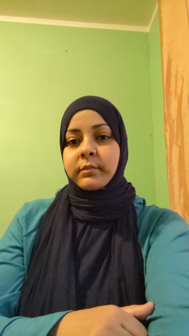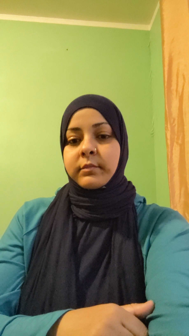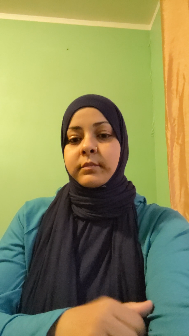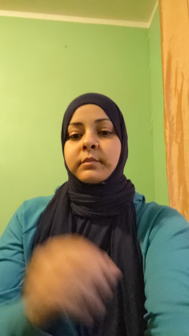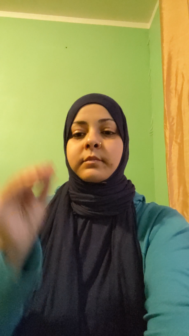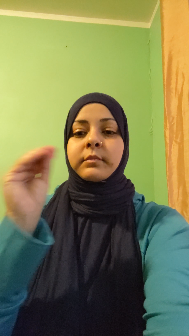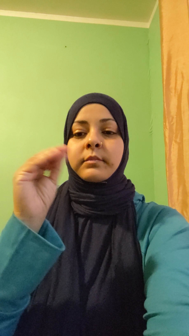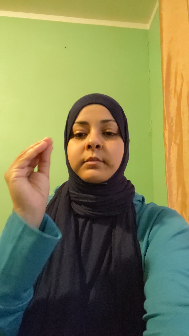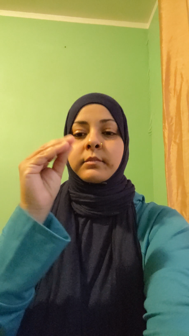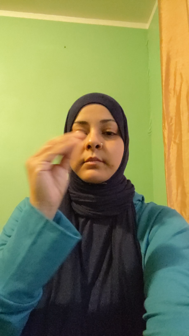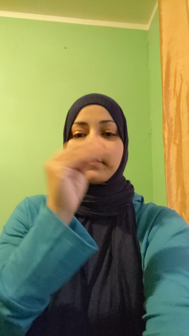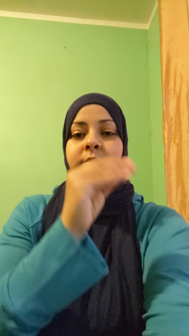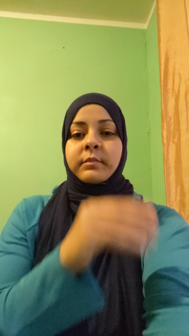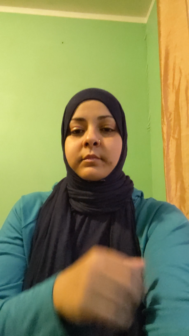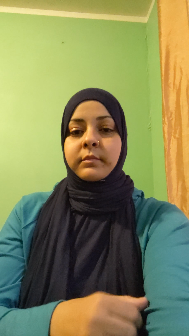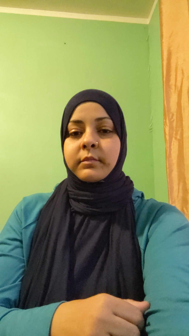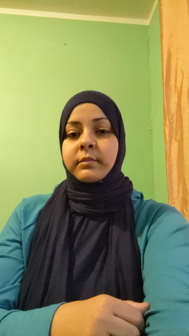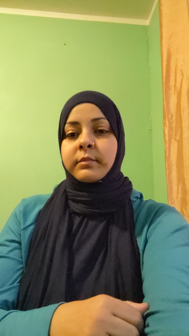dinosaur